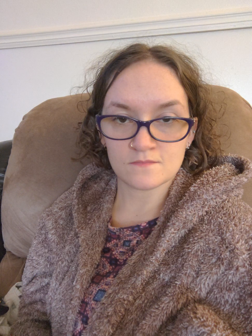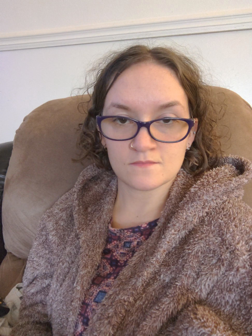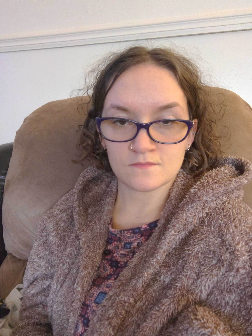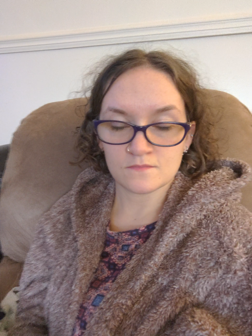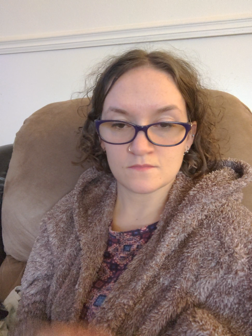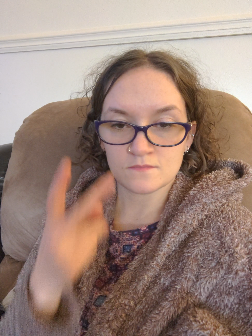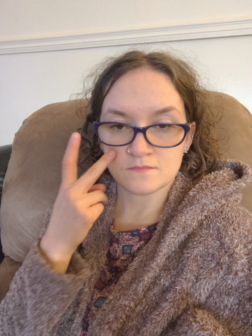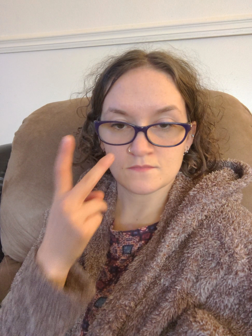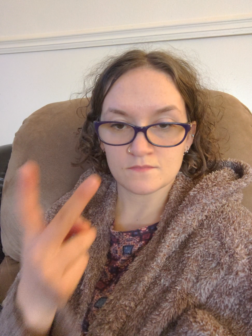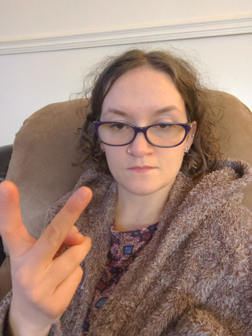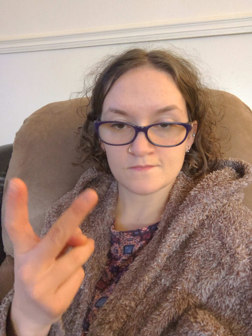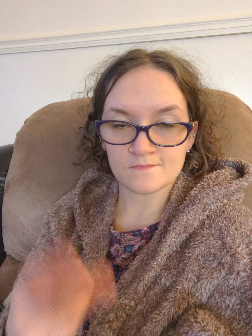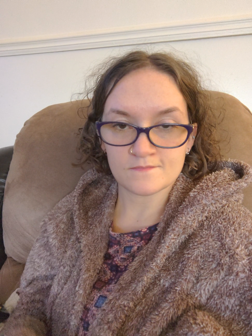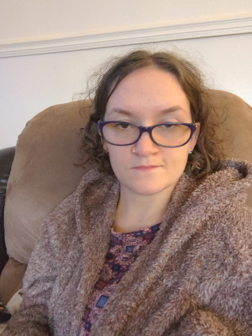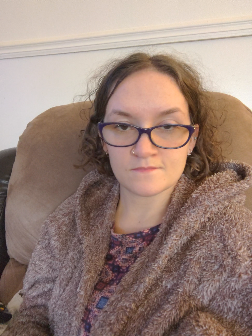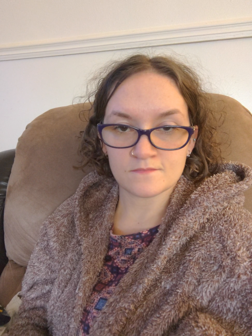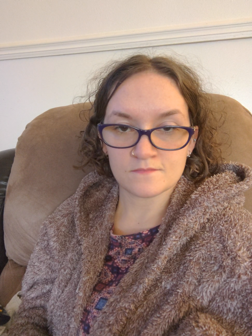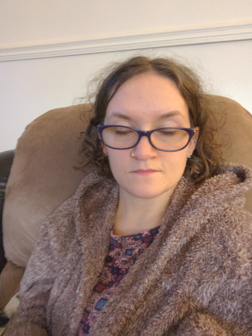see